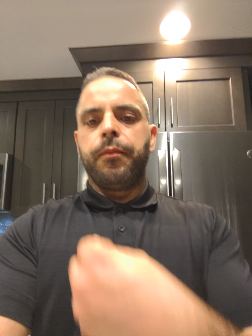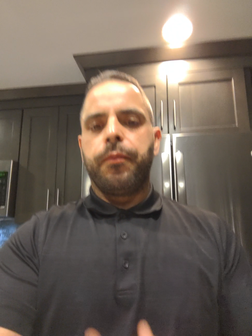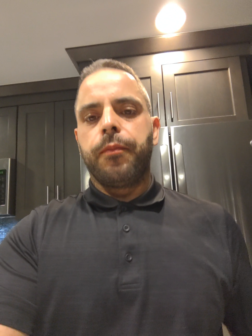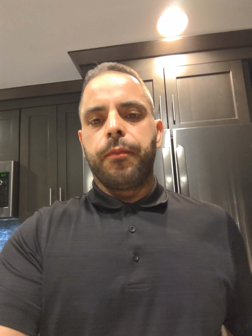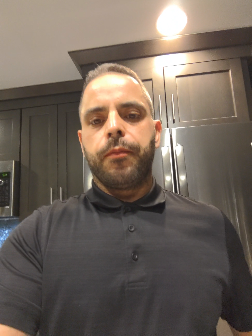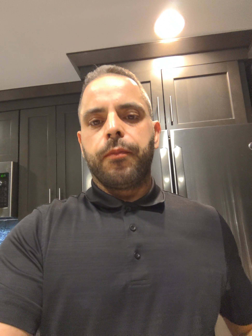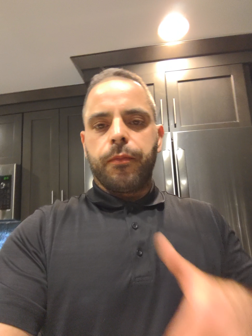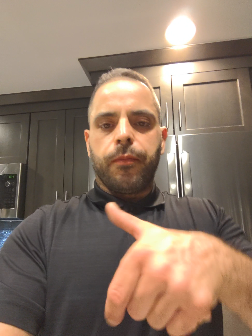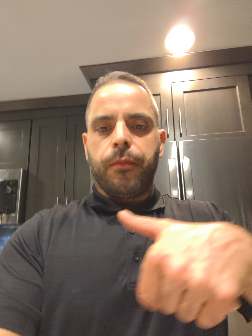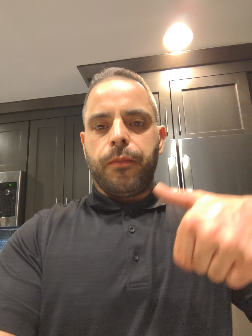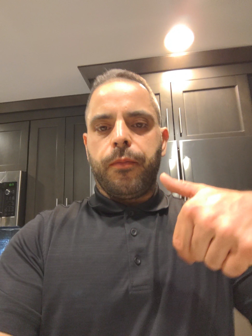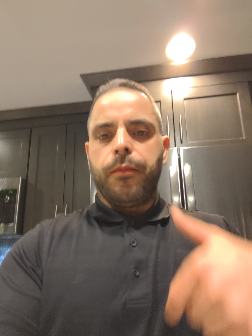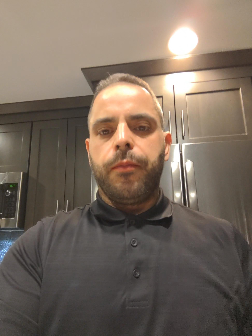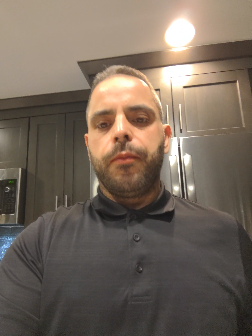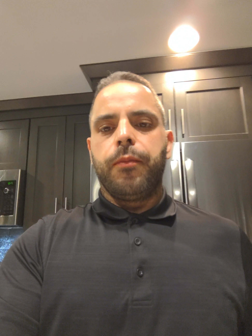underwear